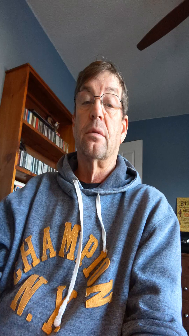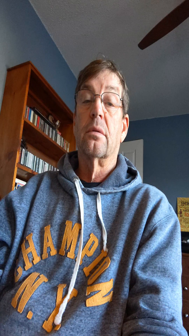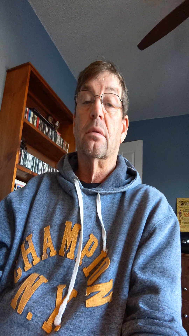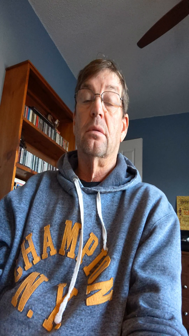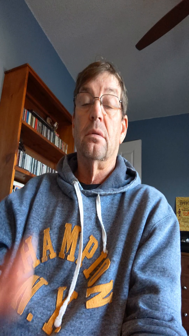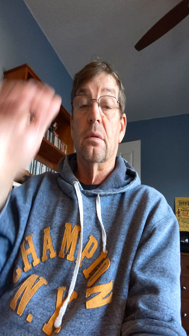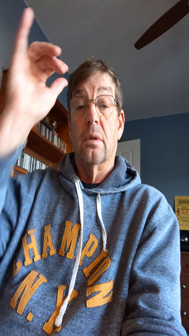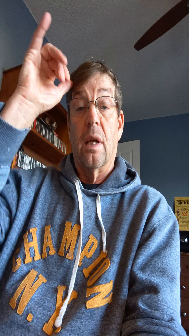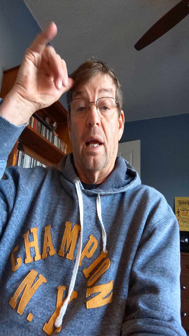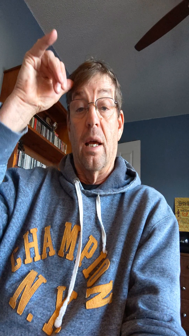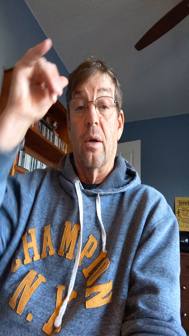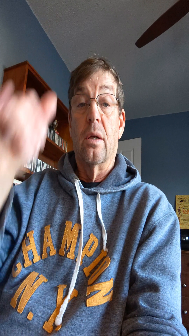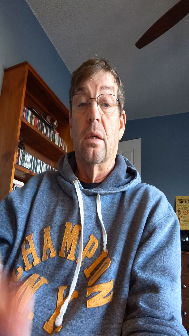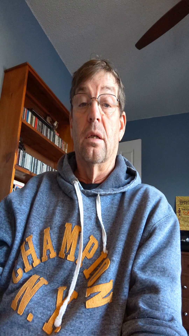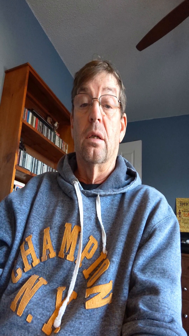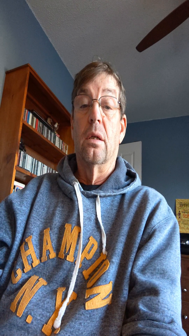cow